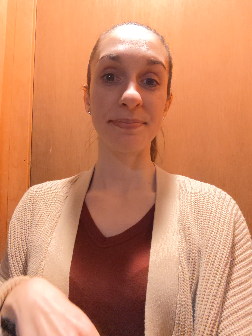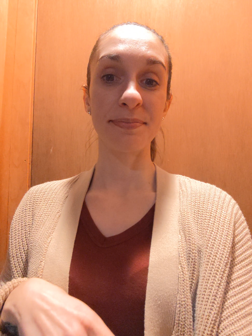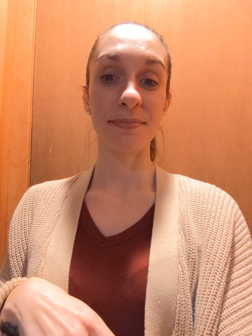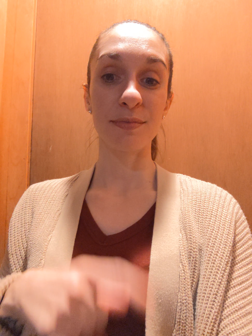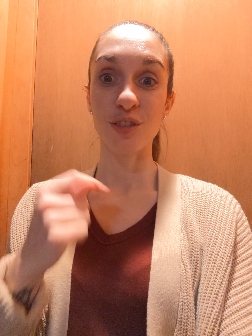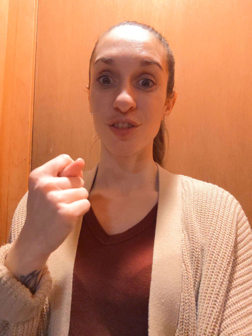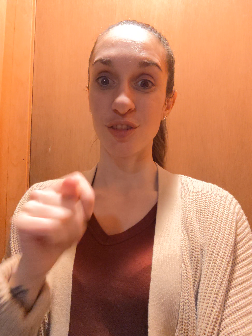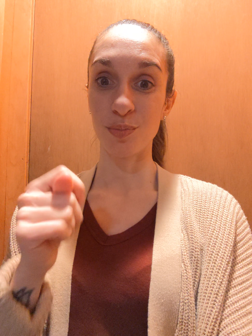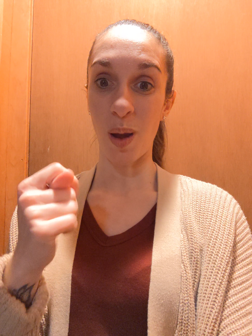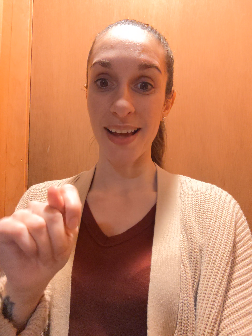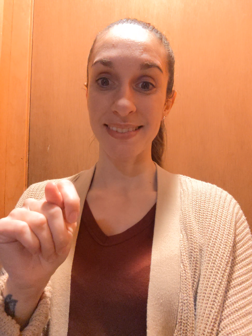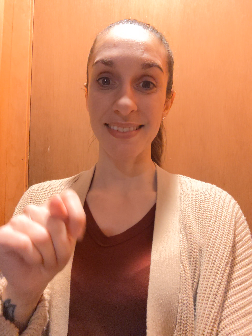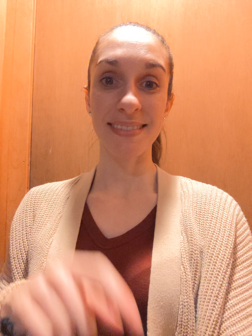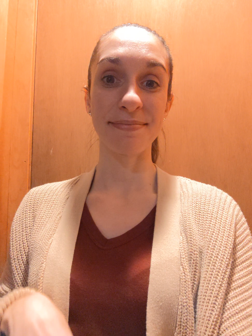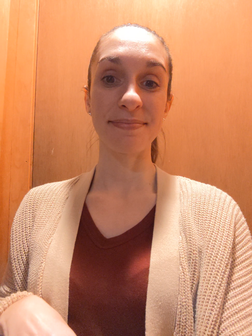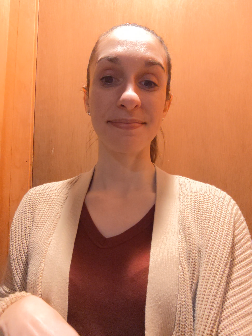toy